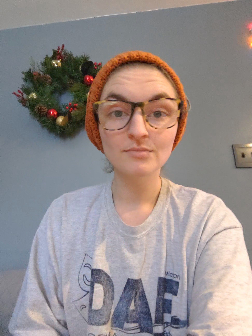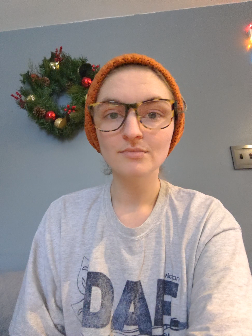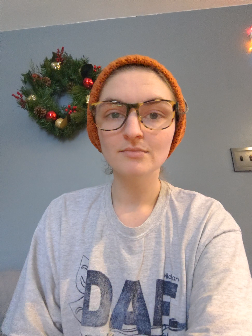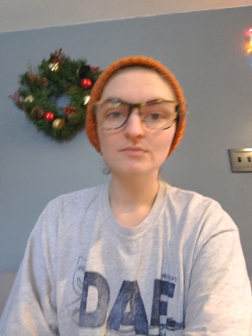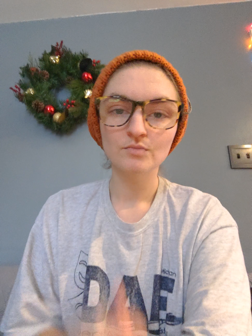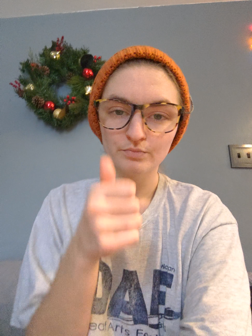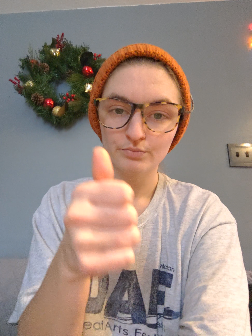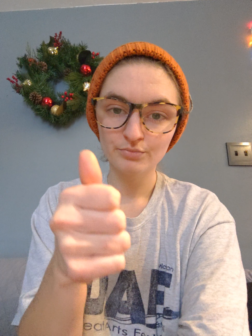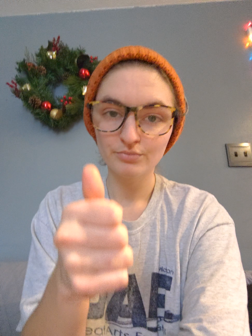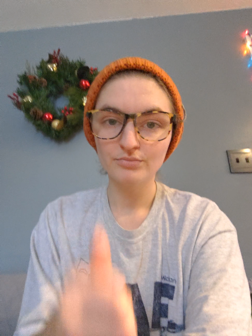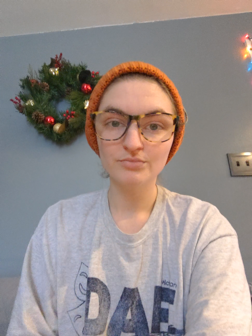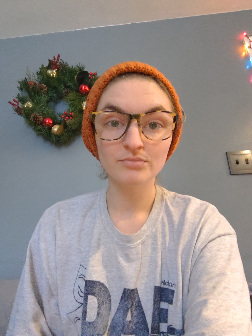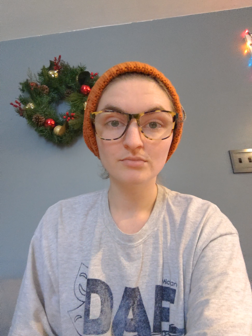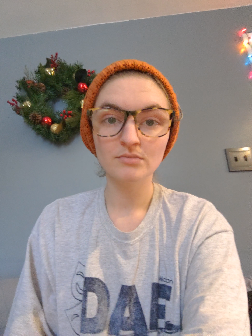yourself